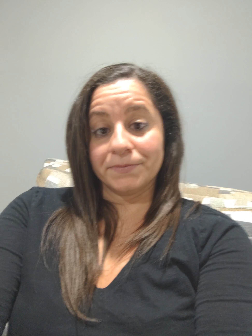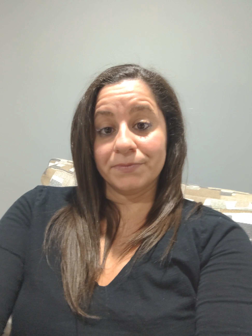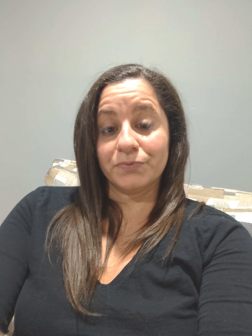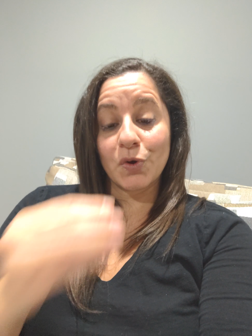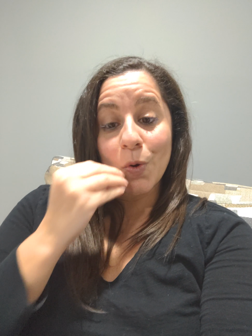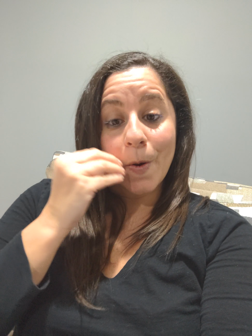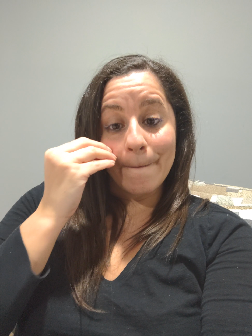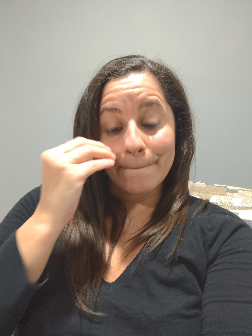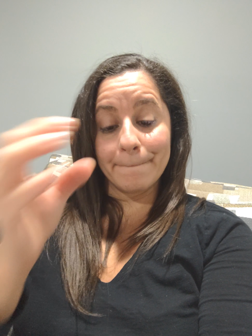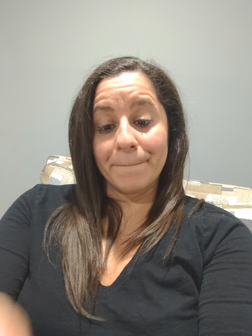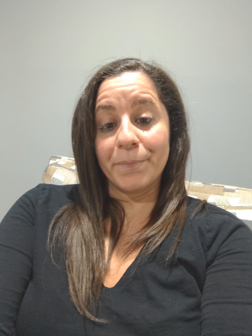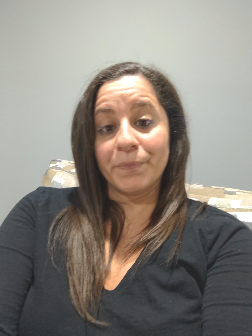home